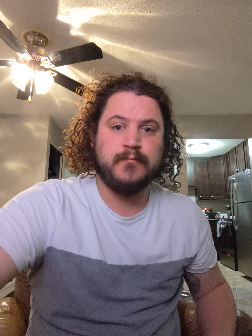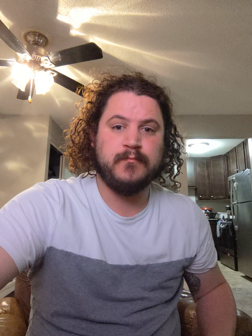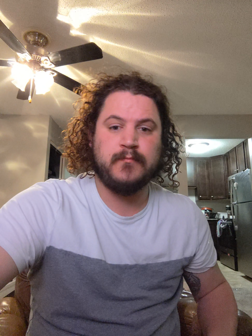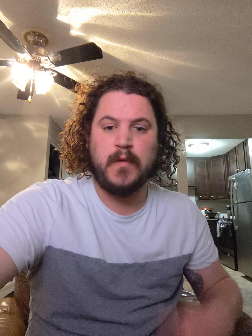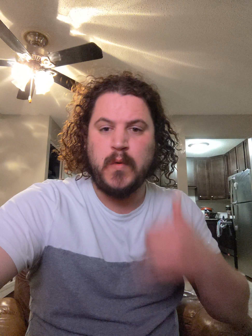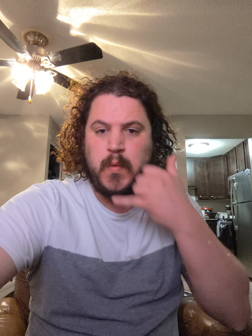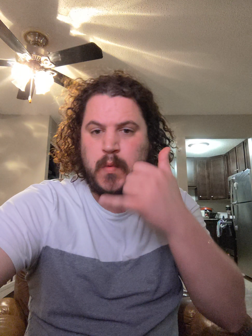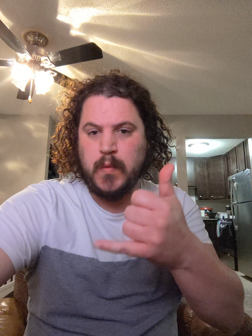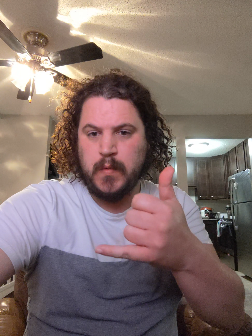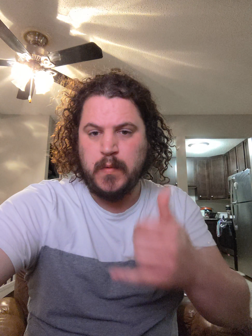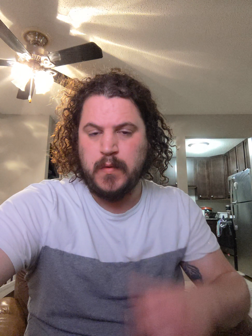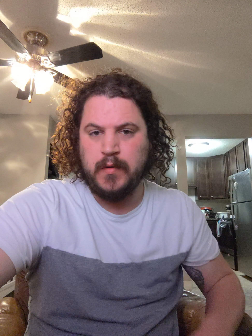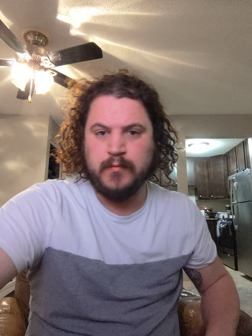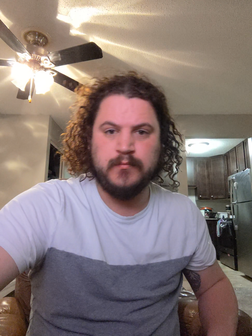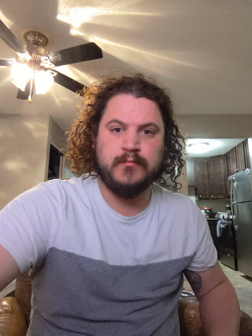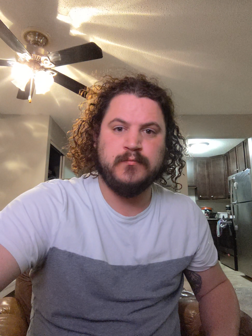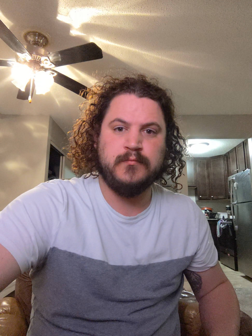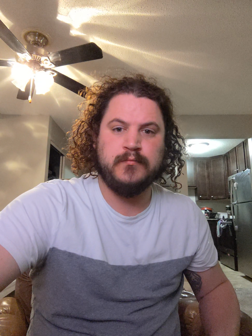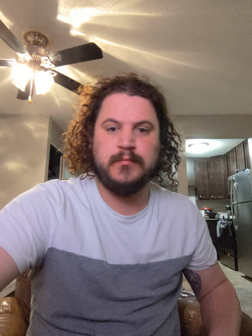call on the phone